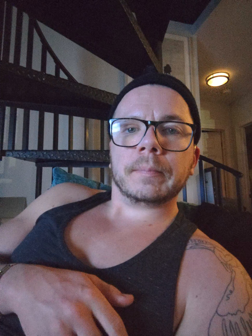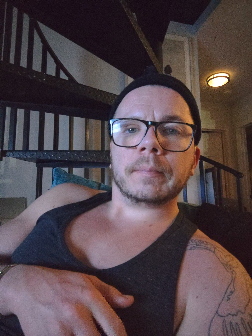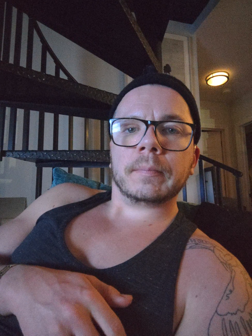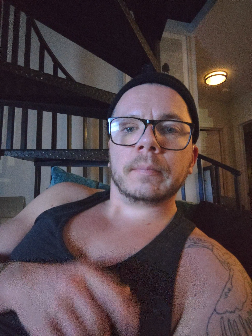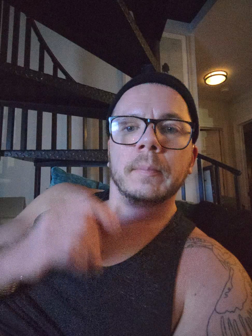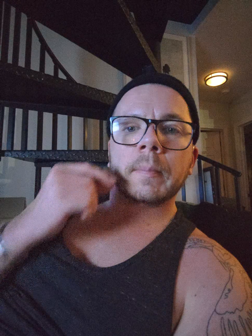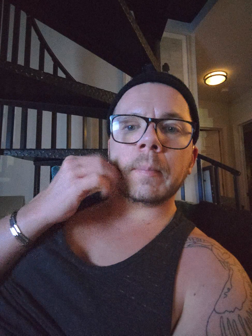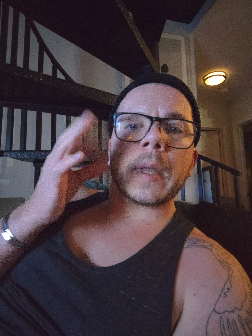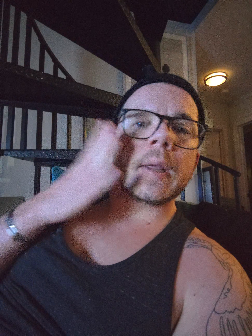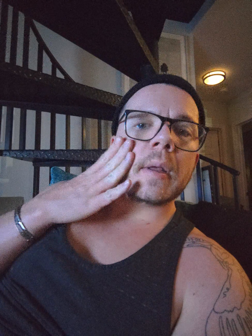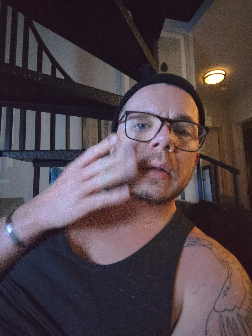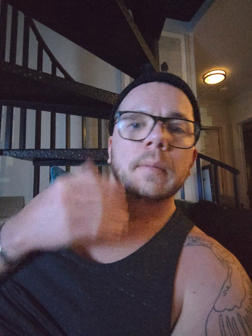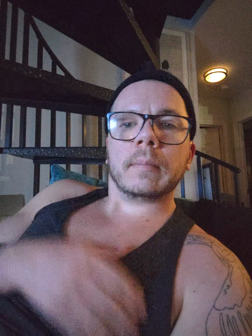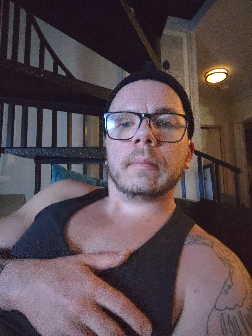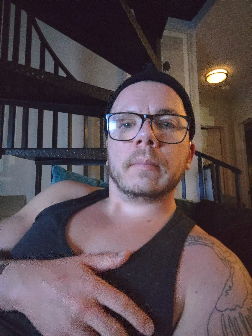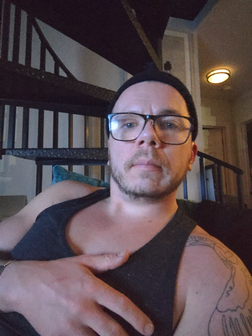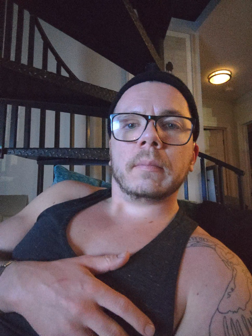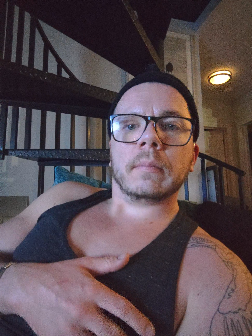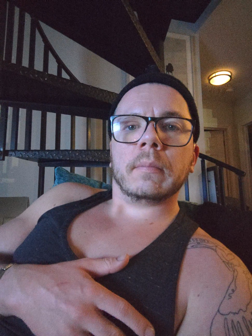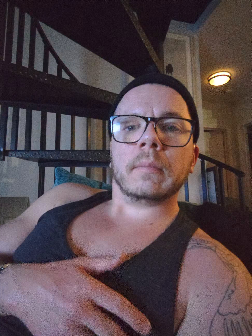bee